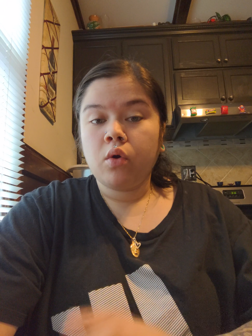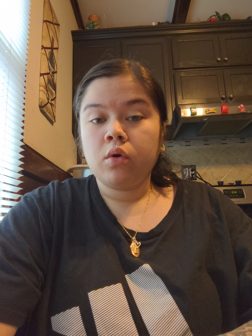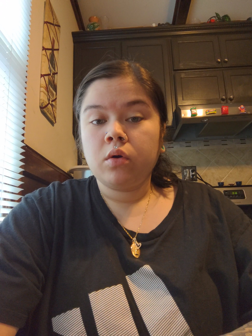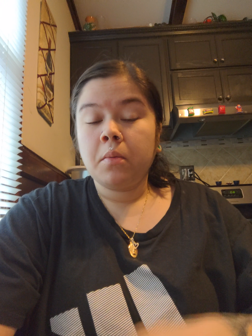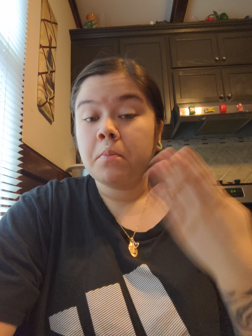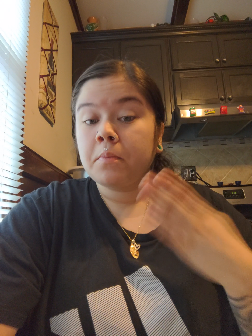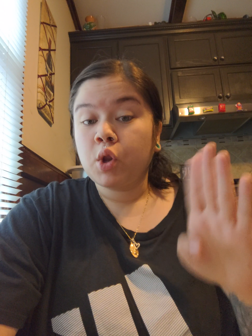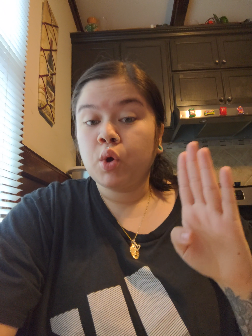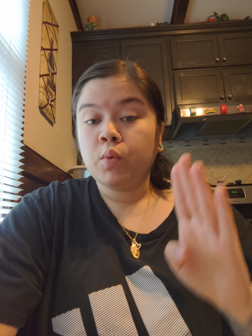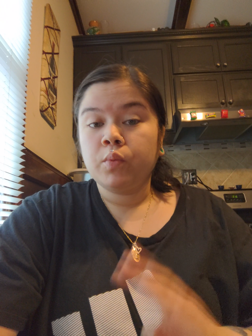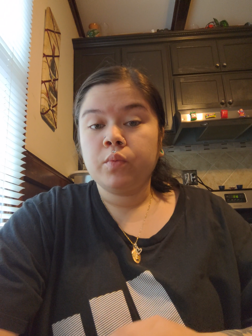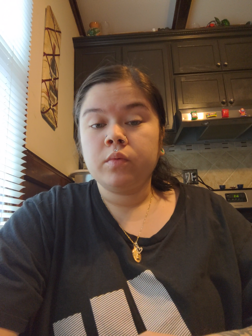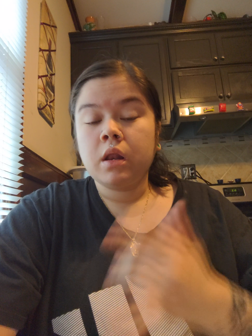blue